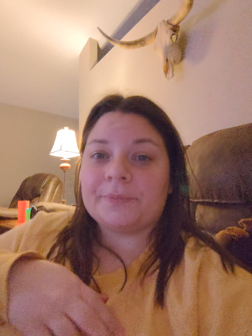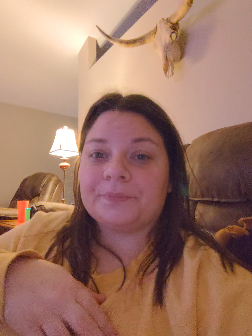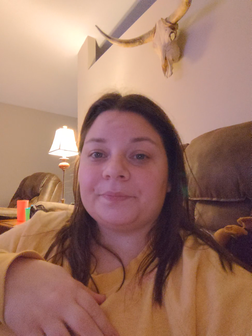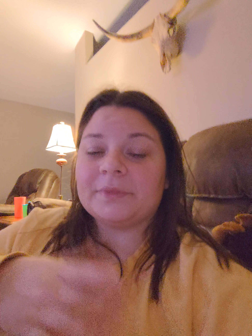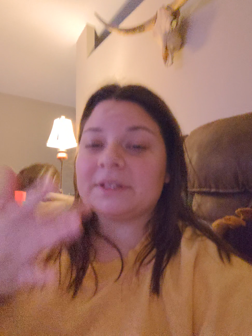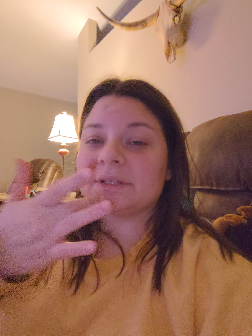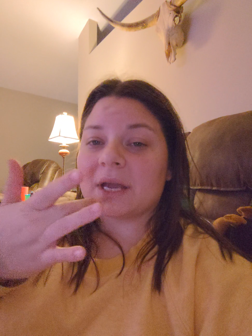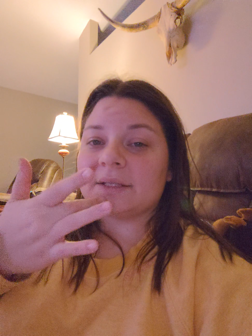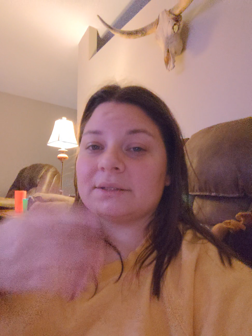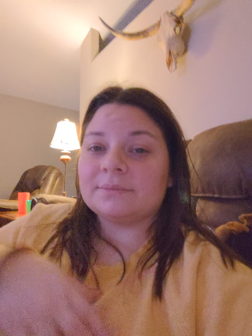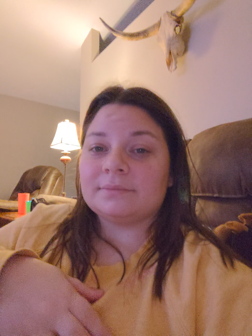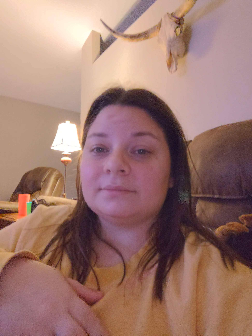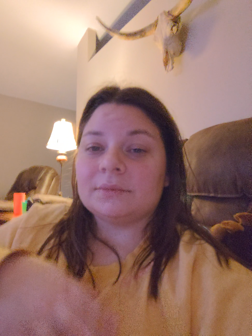taste